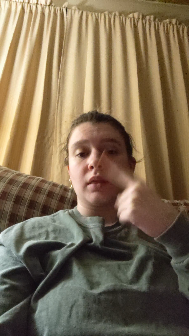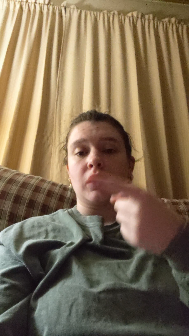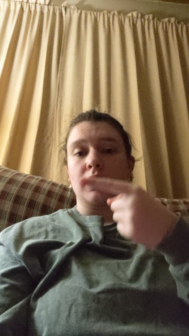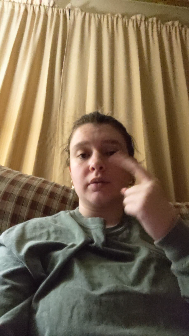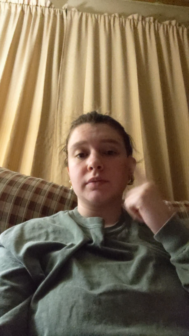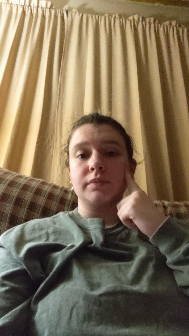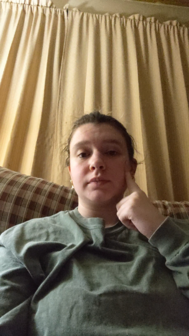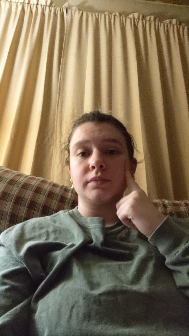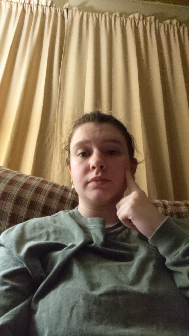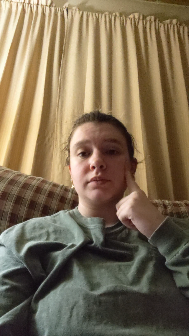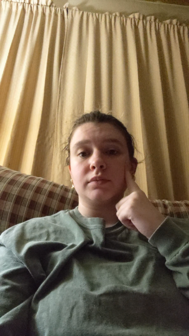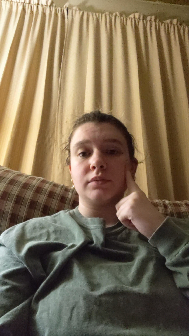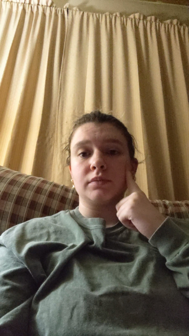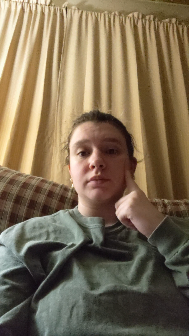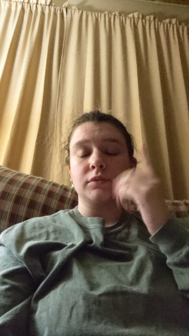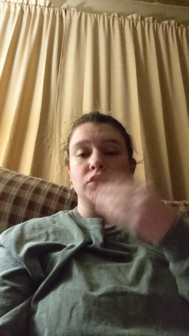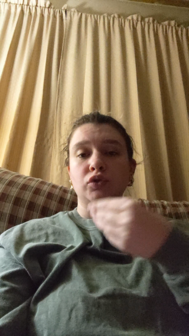shopping